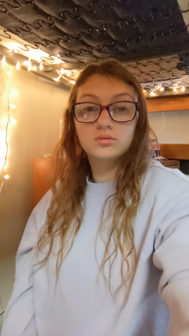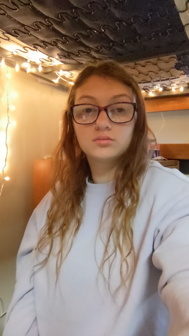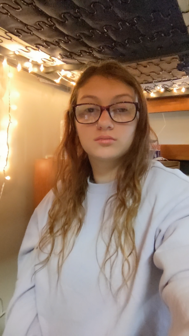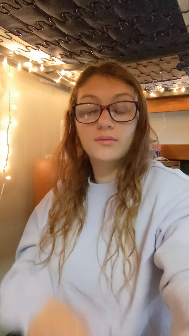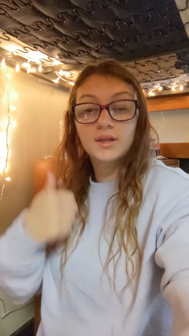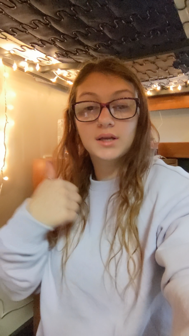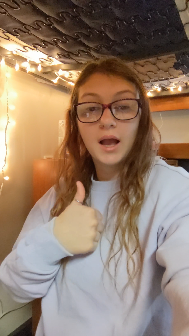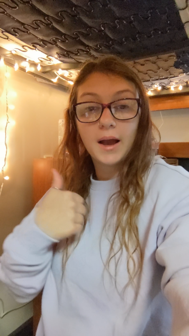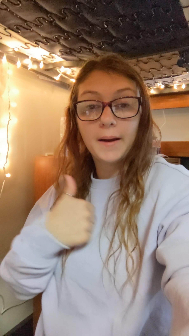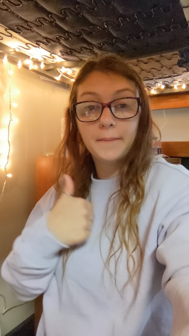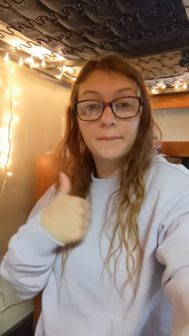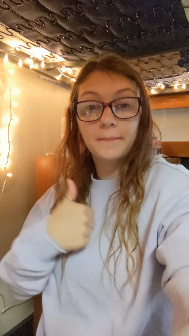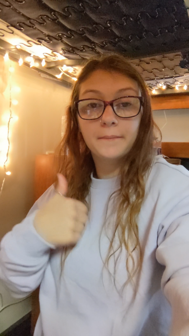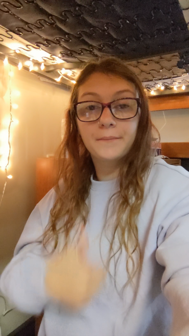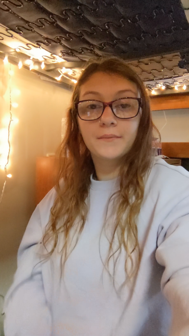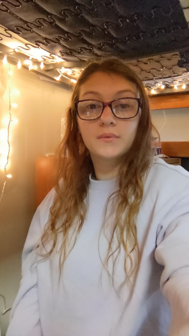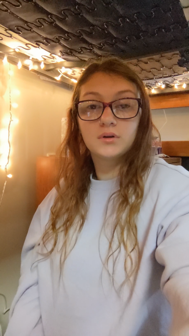game